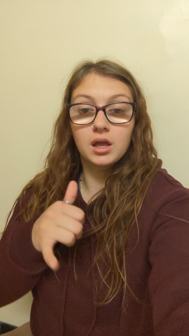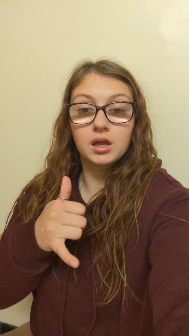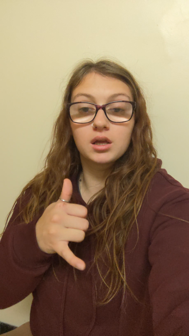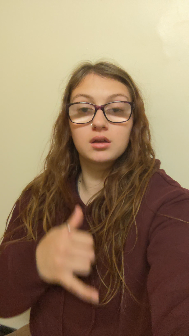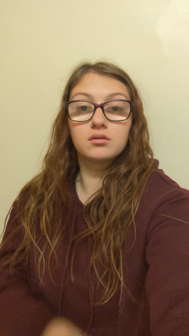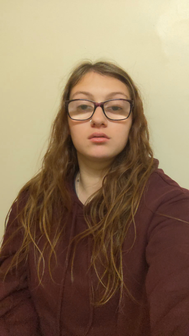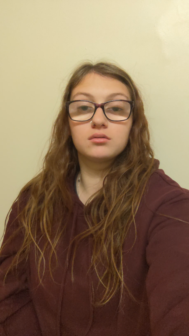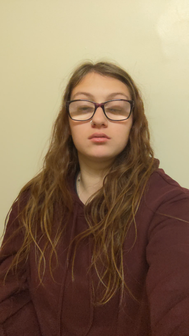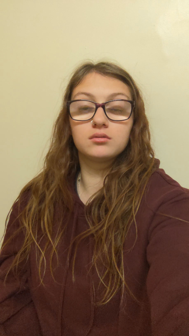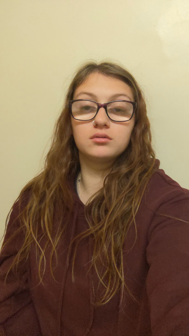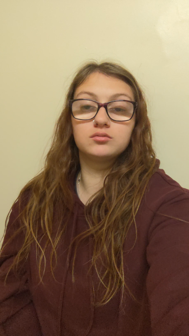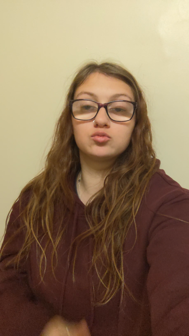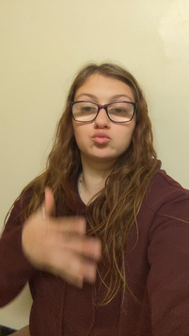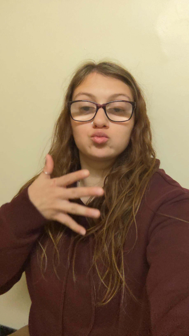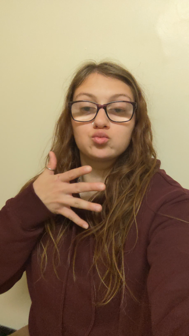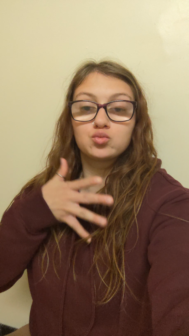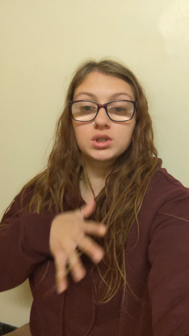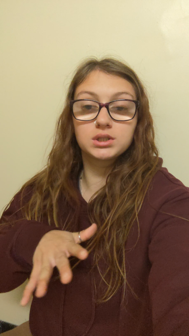dress